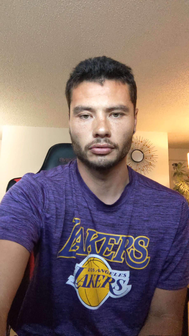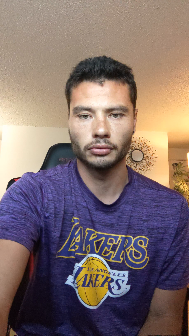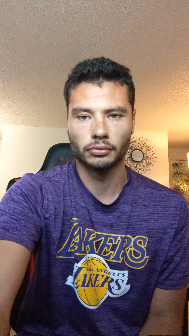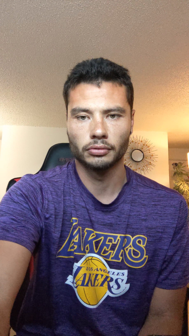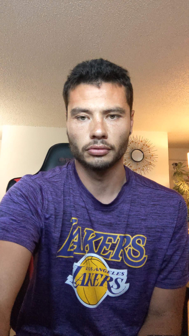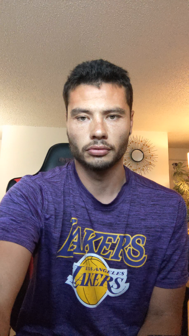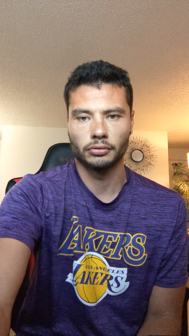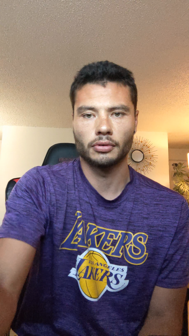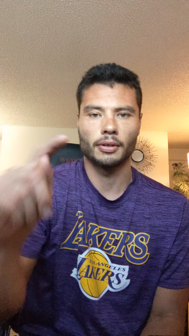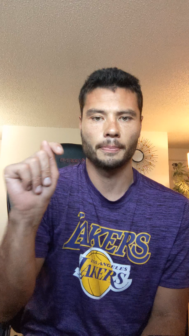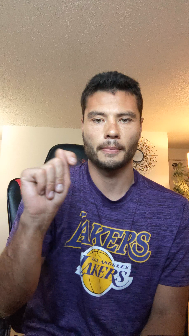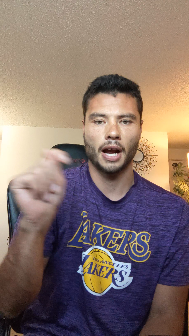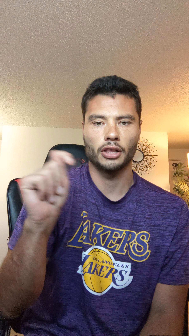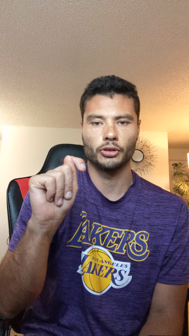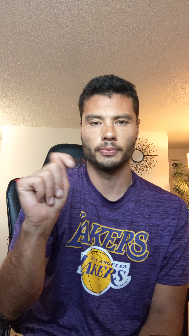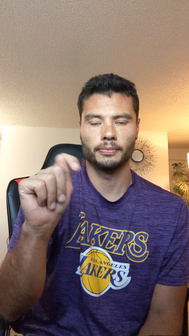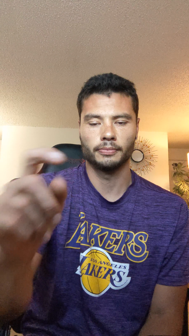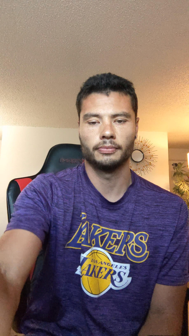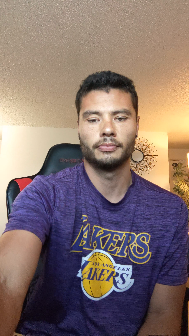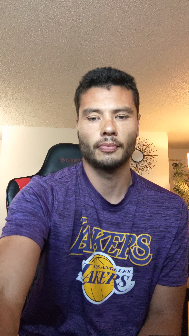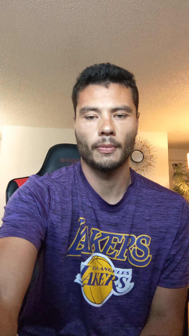bathroom